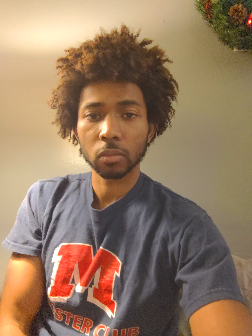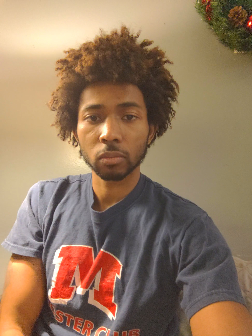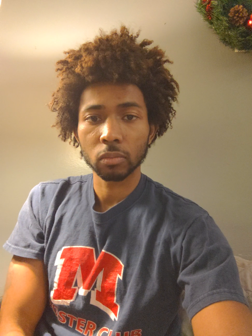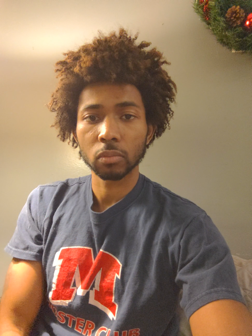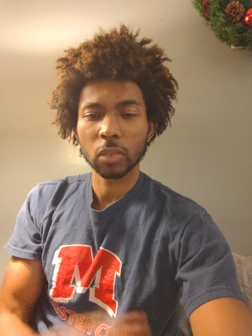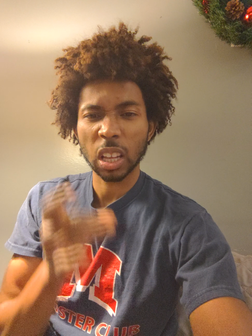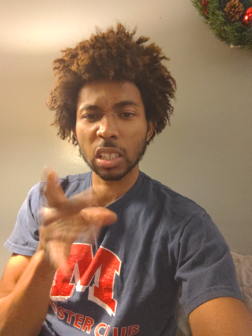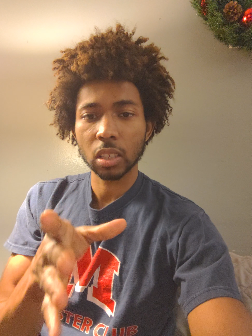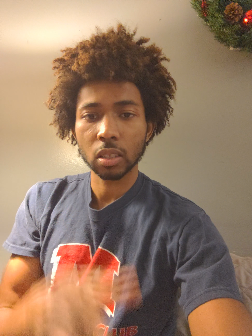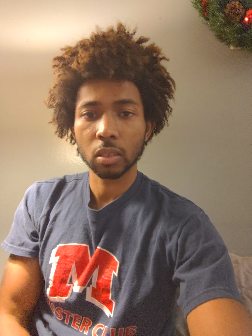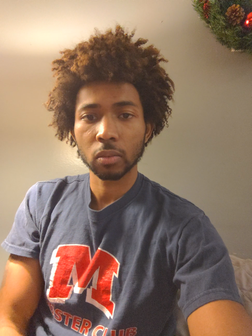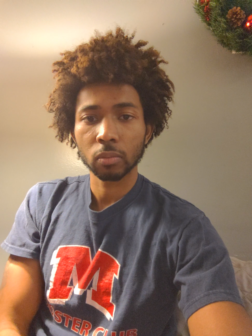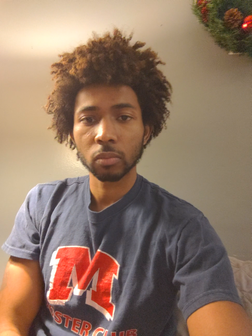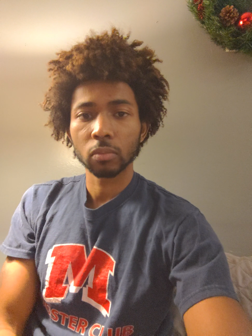hate